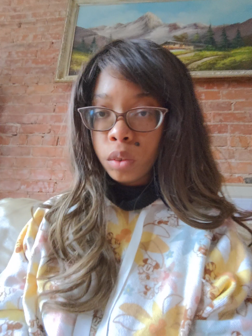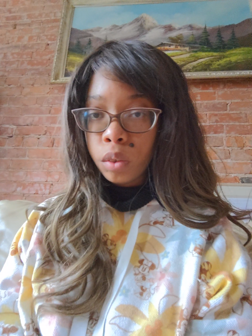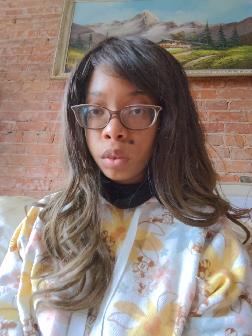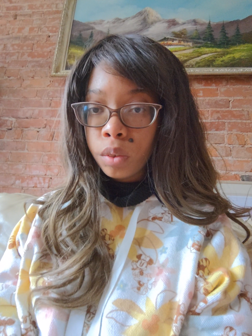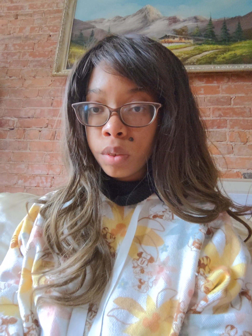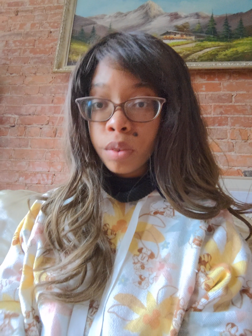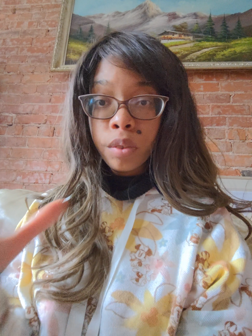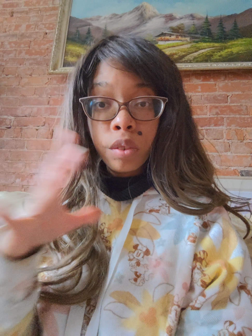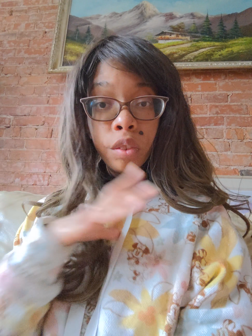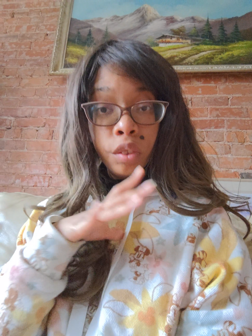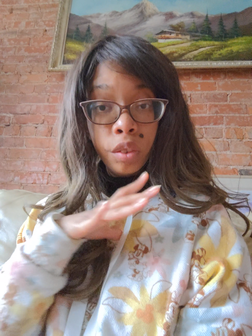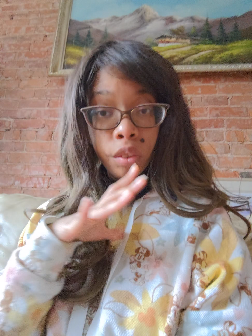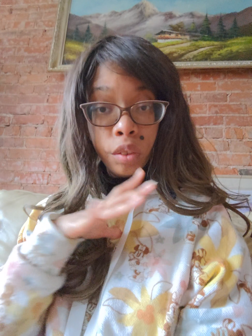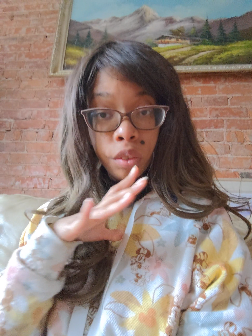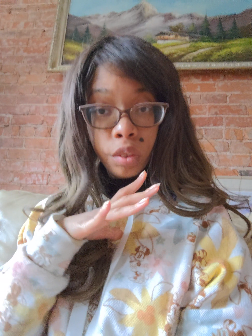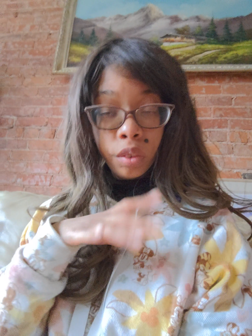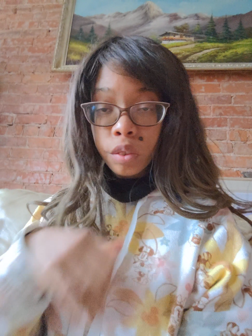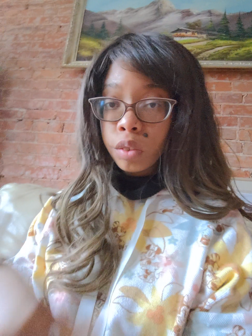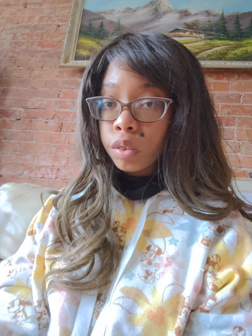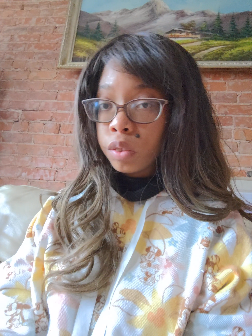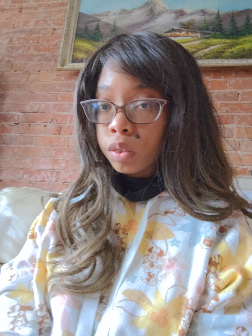fine